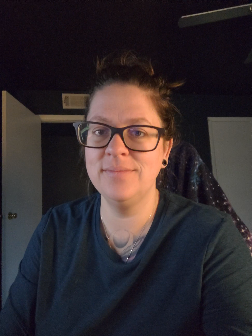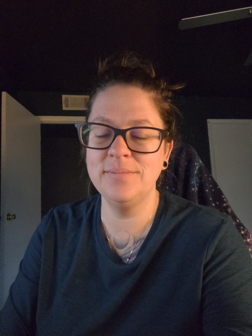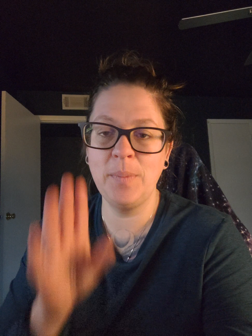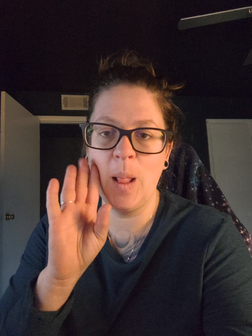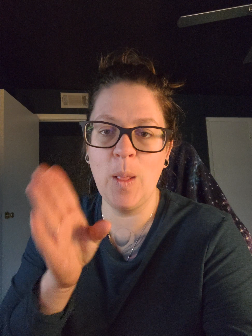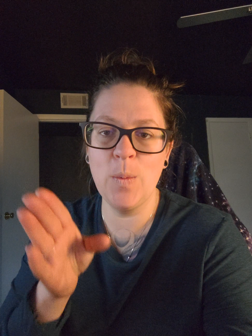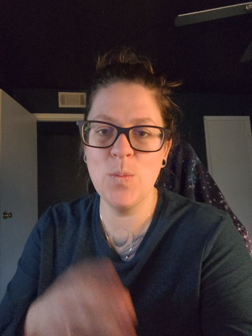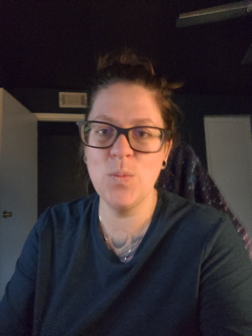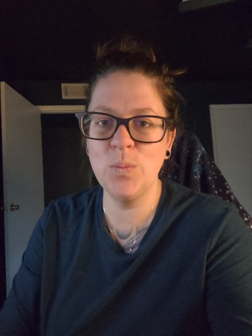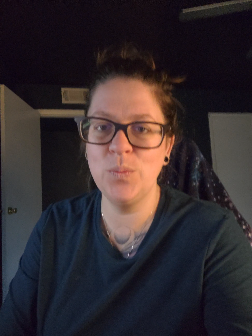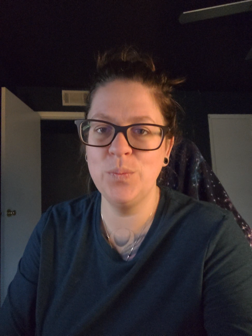hello